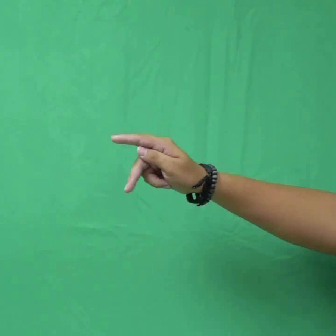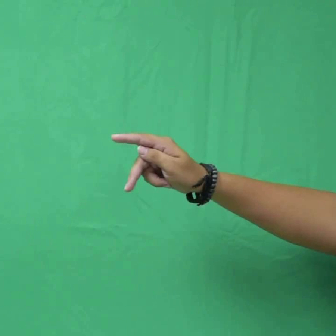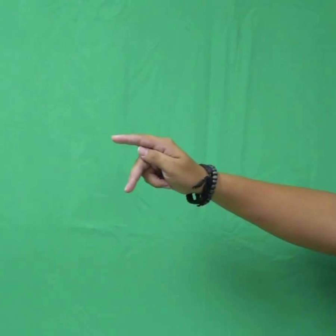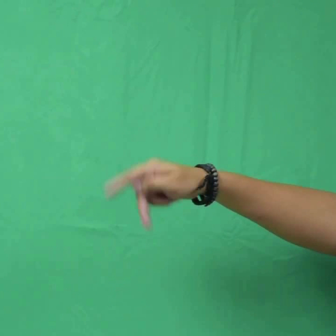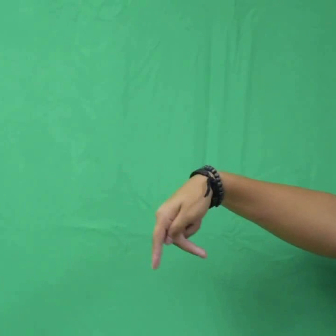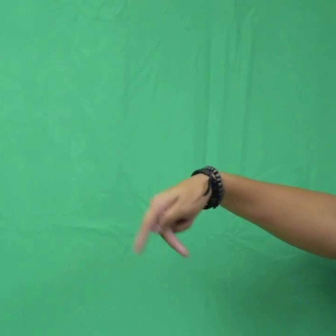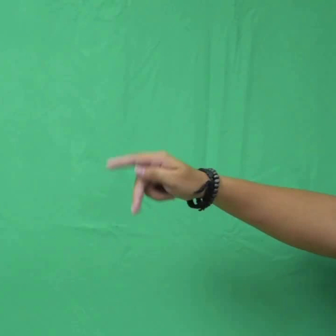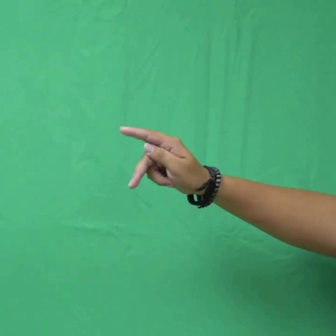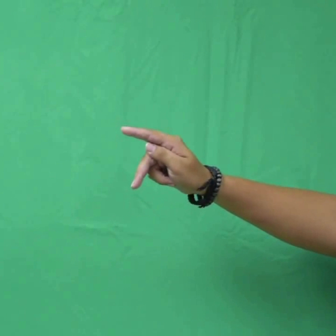K